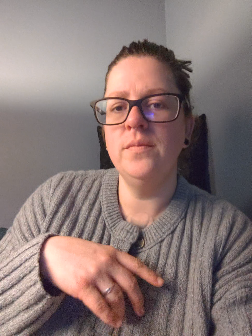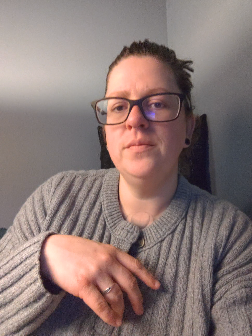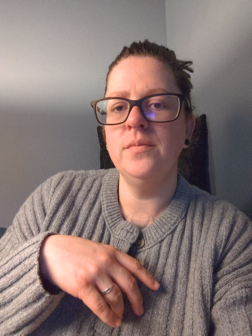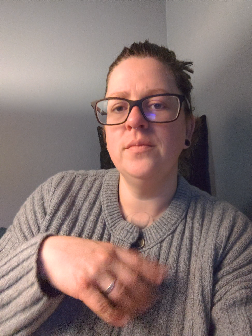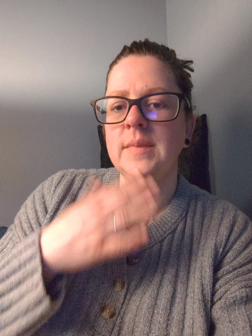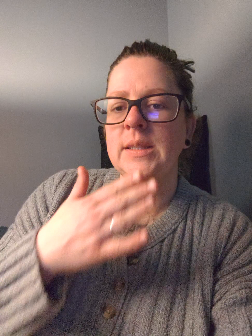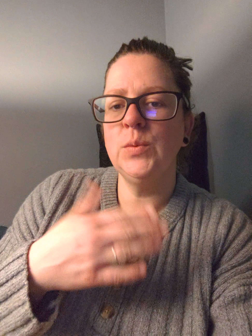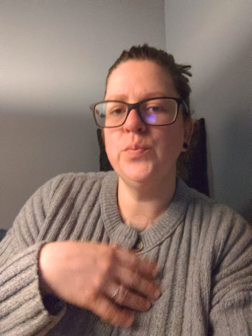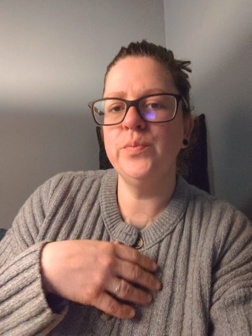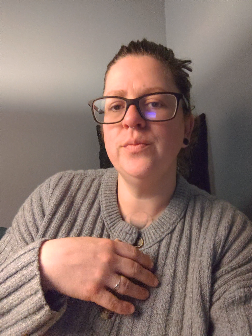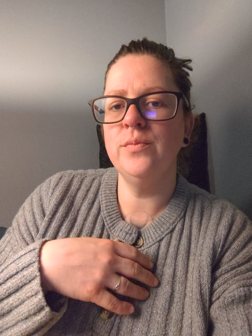thank you